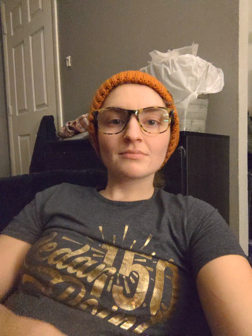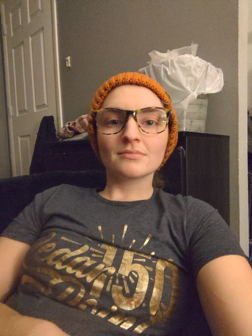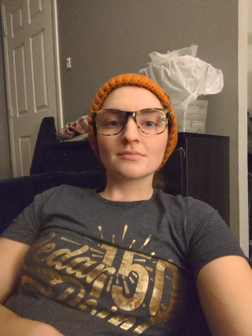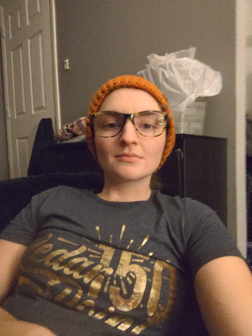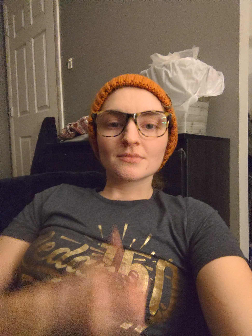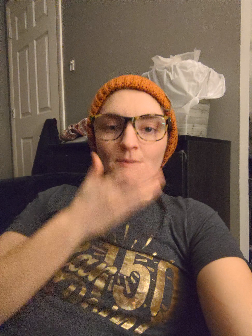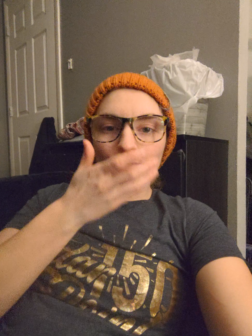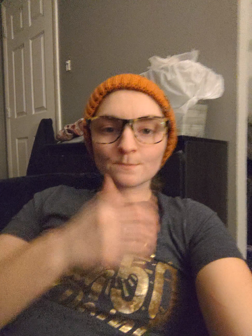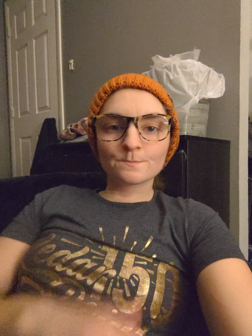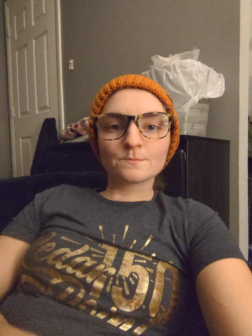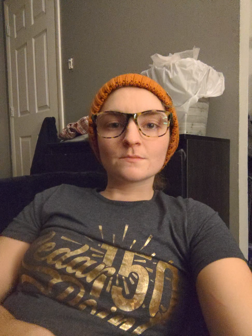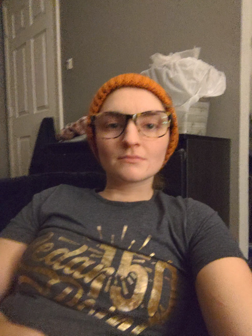grass